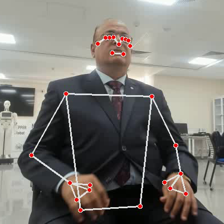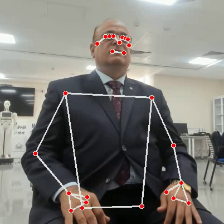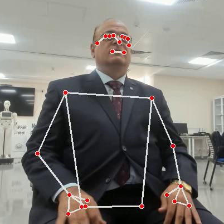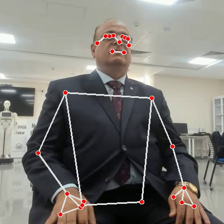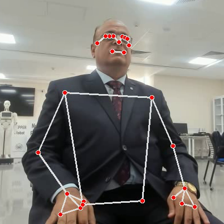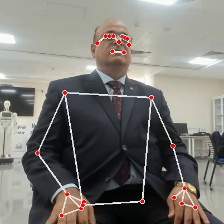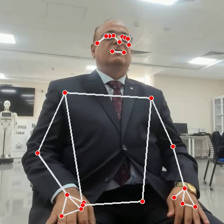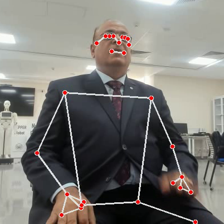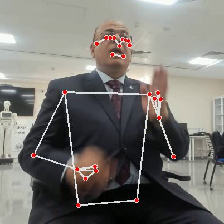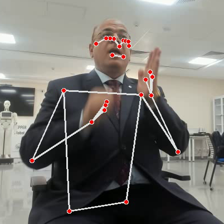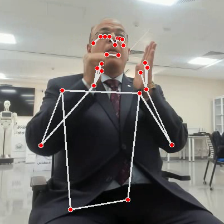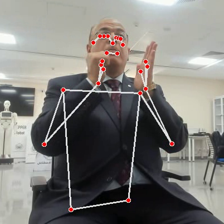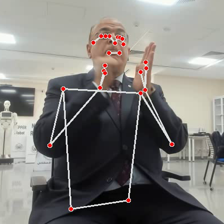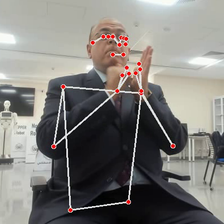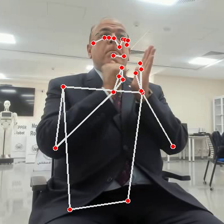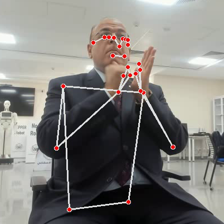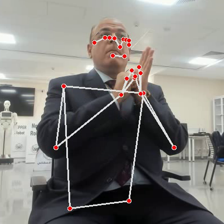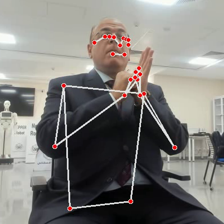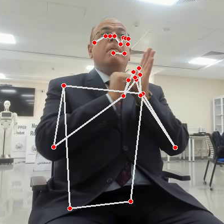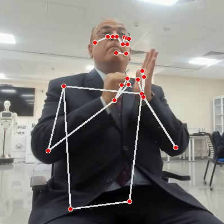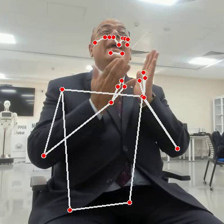manzel